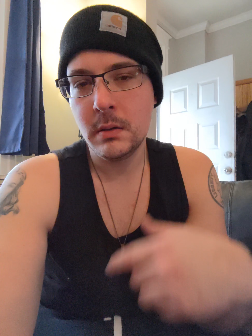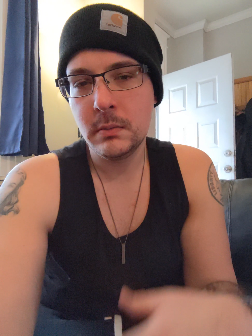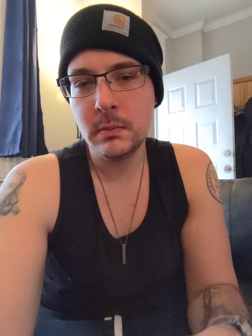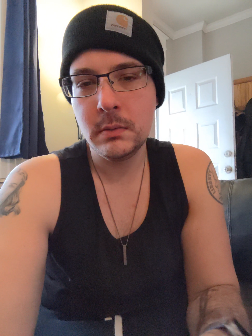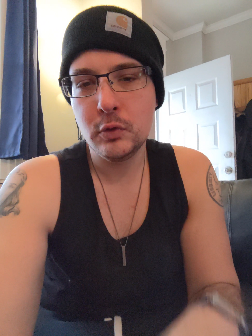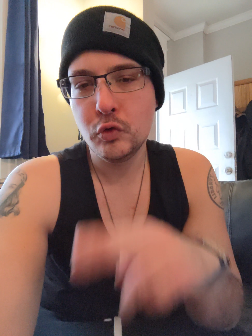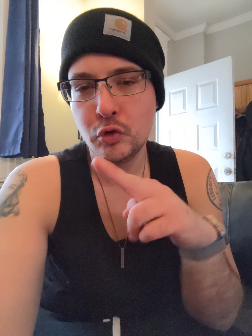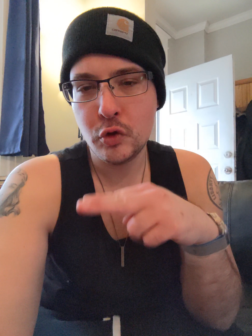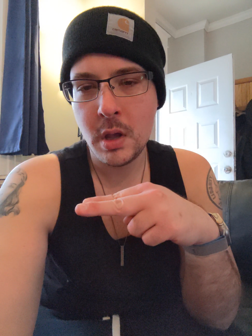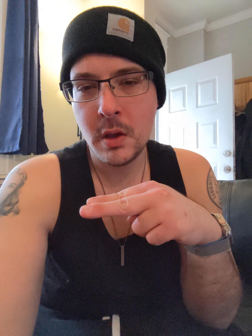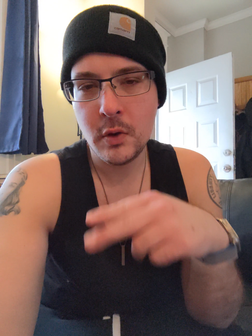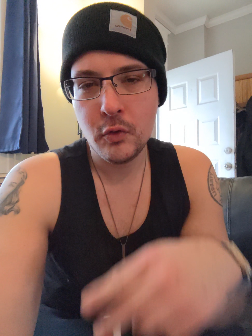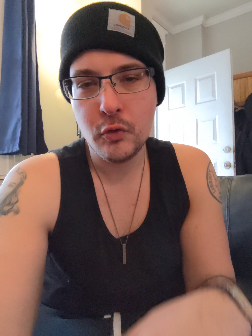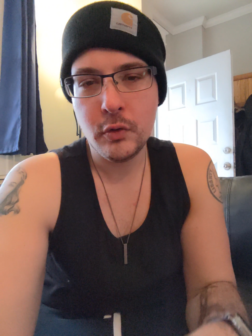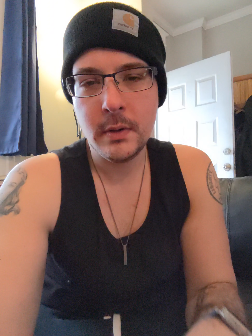chair